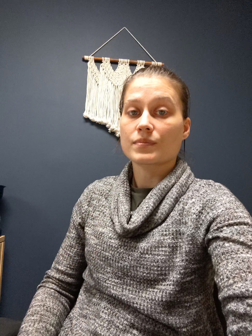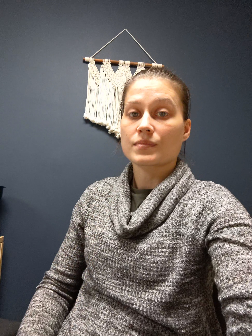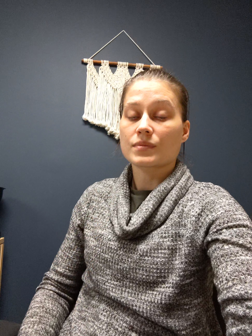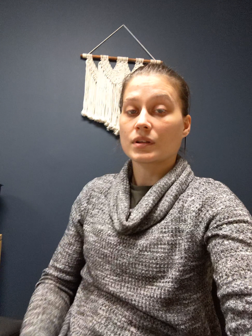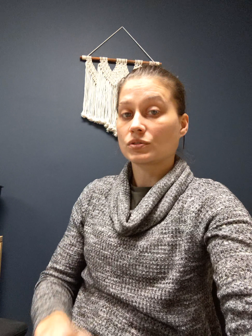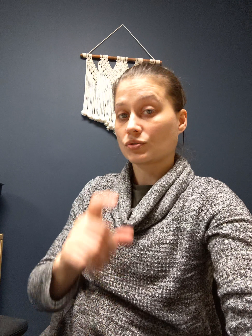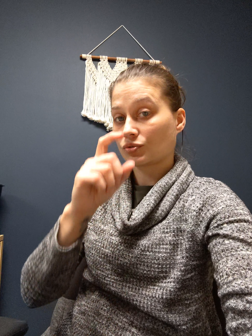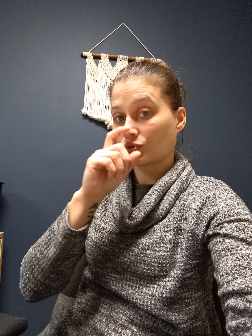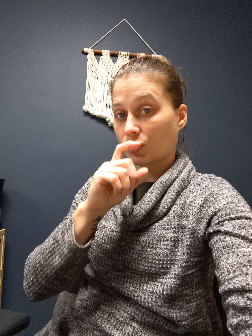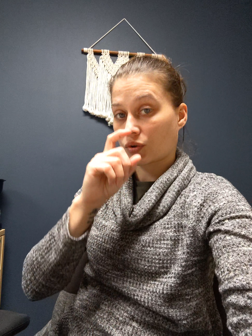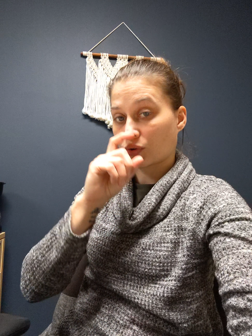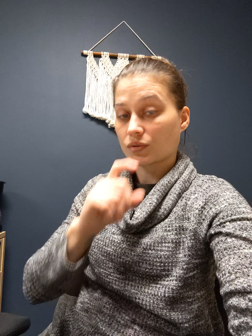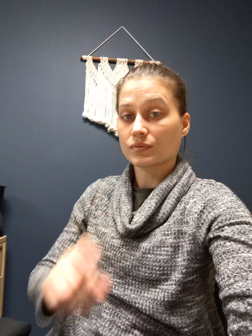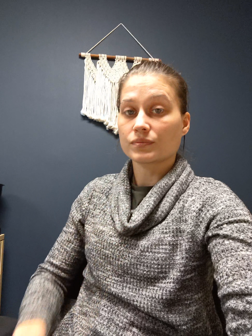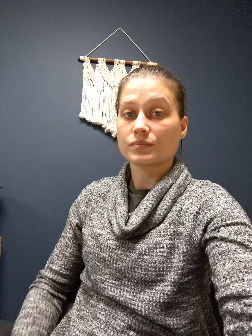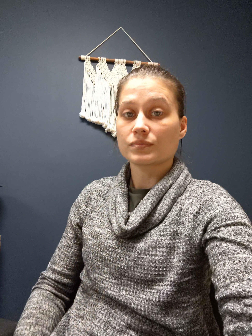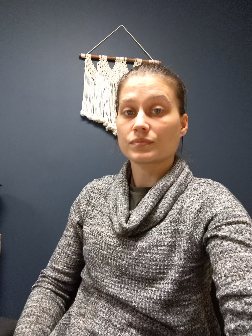doll